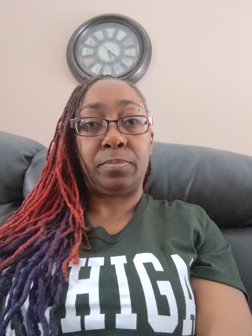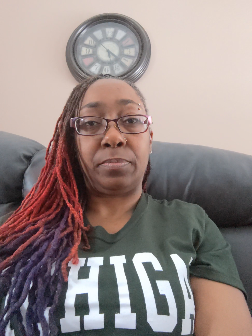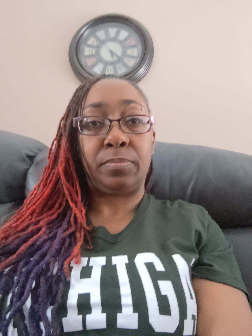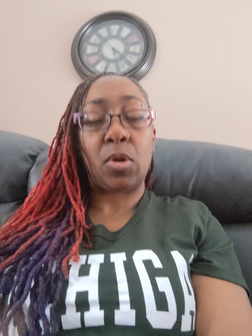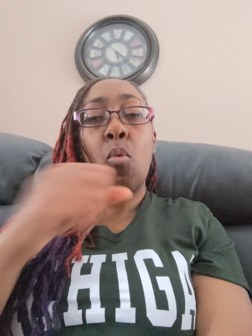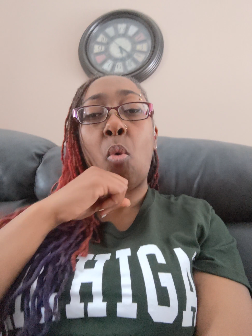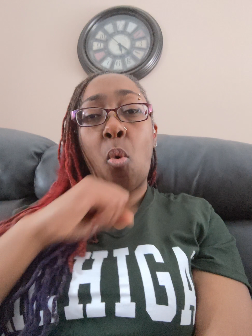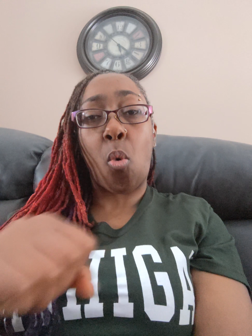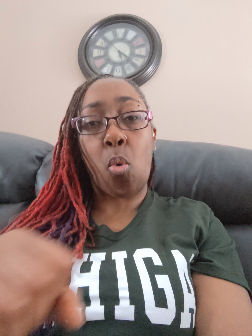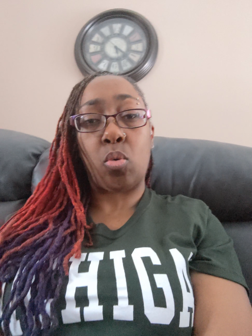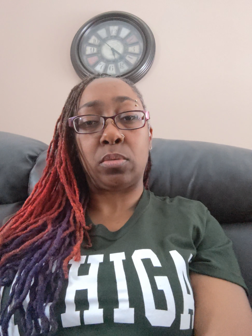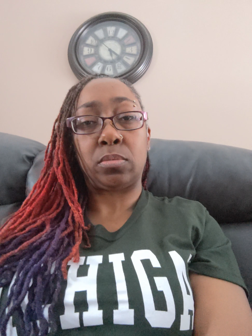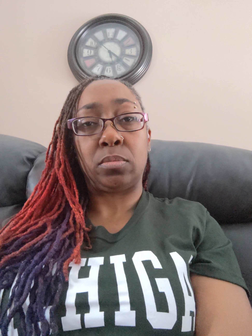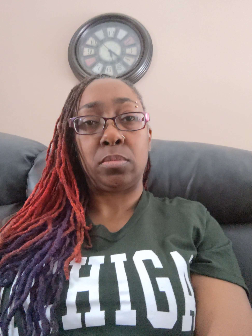old